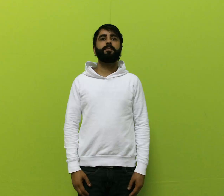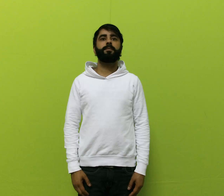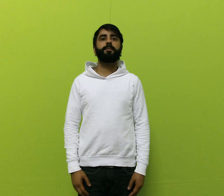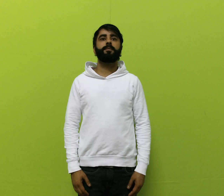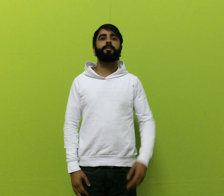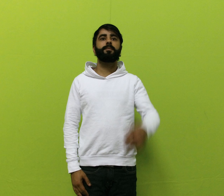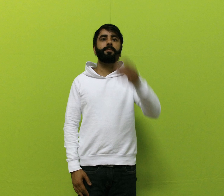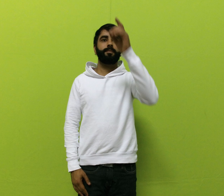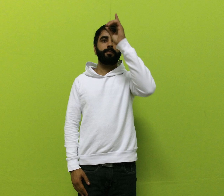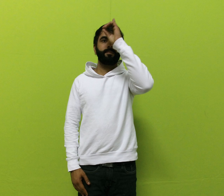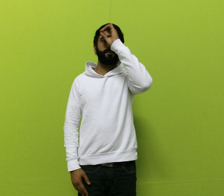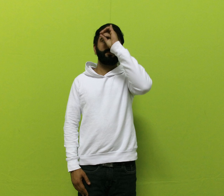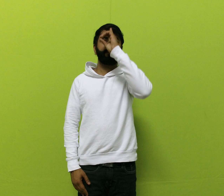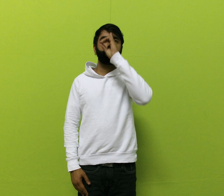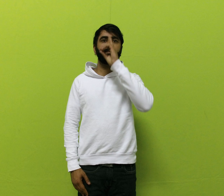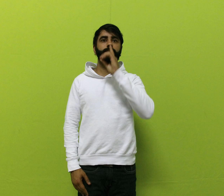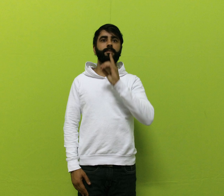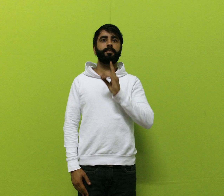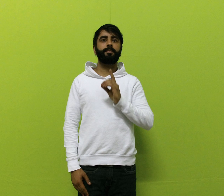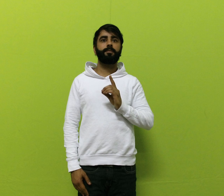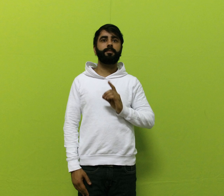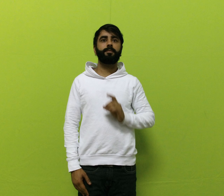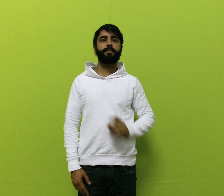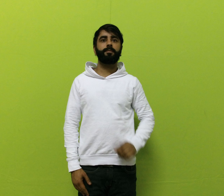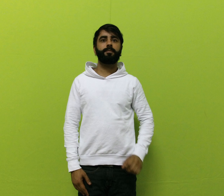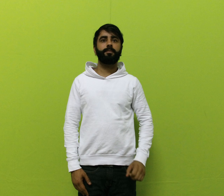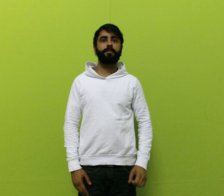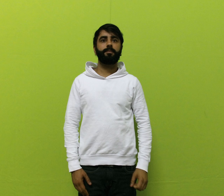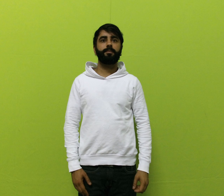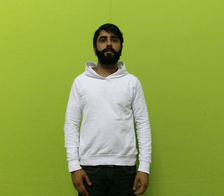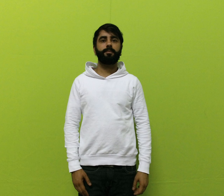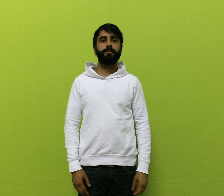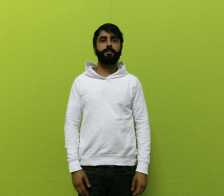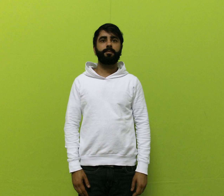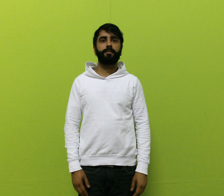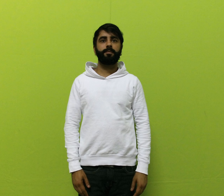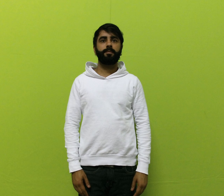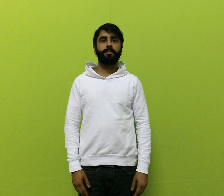amarelo